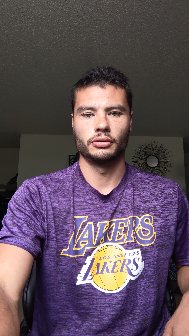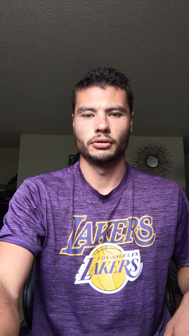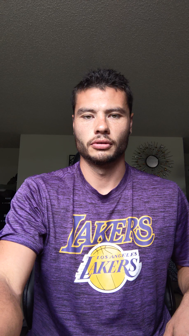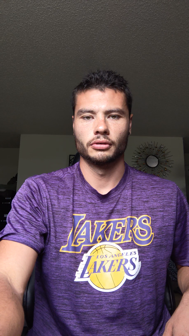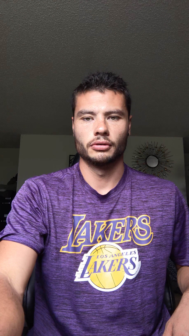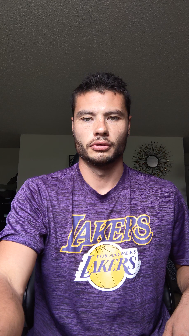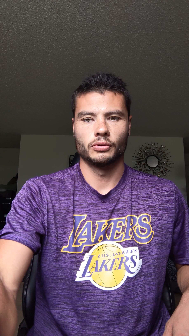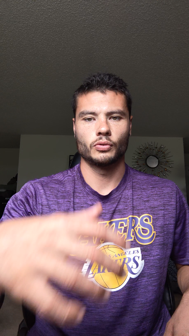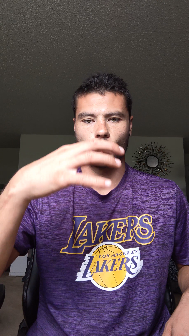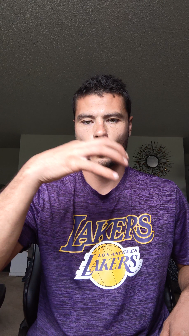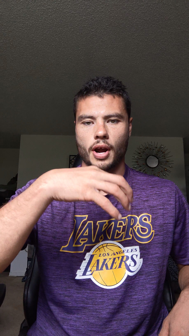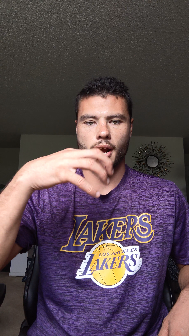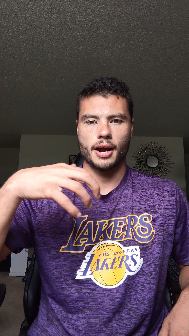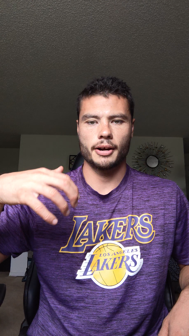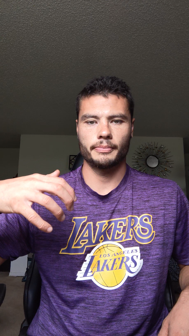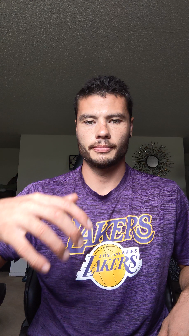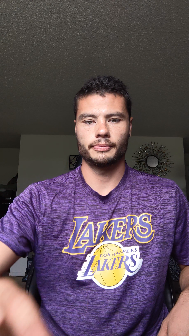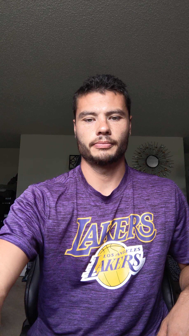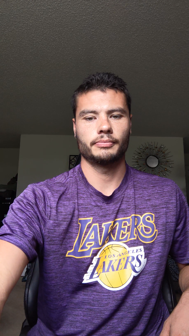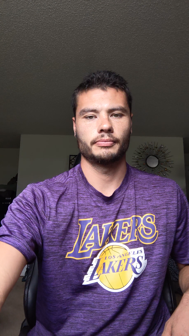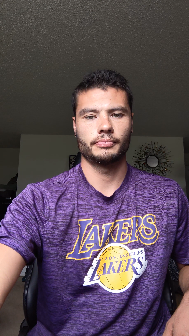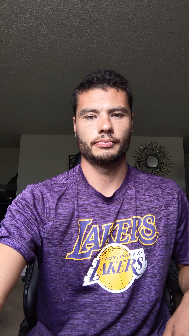grapes